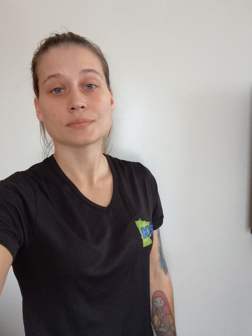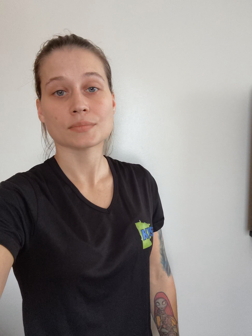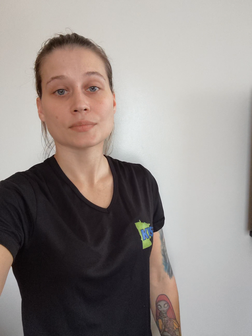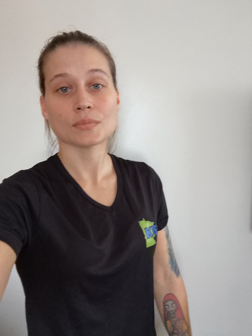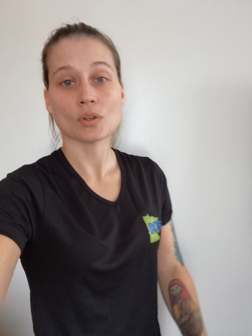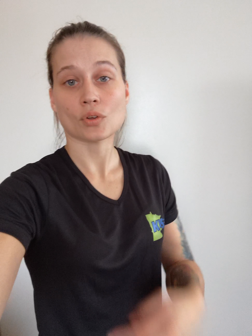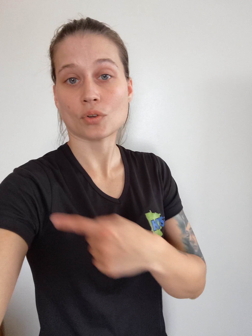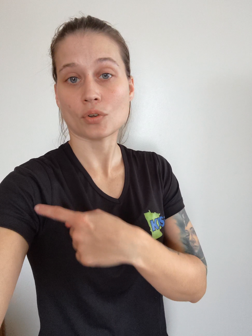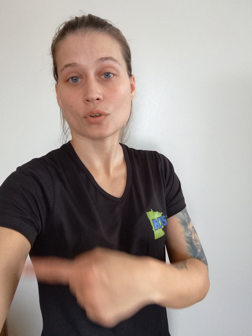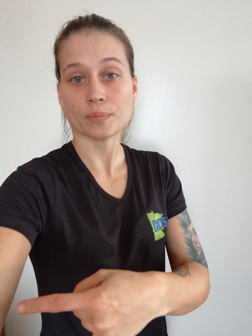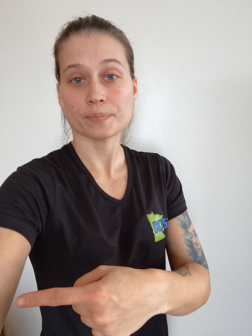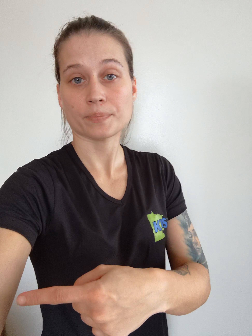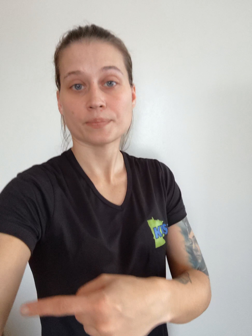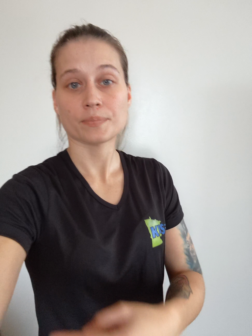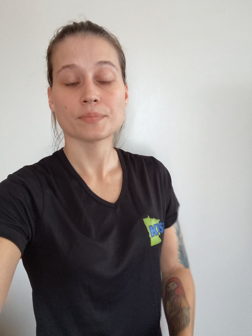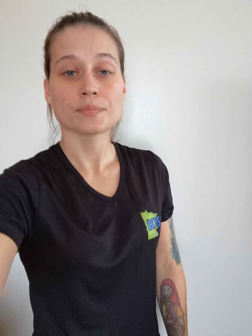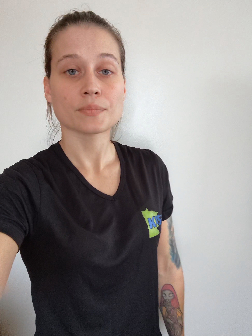arm